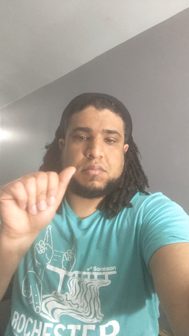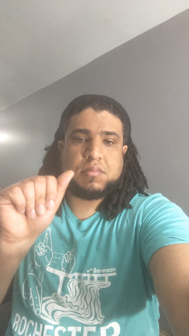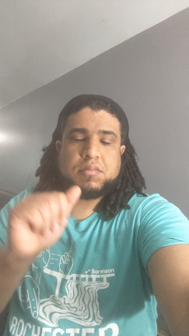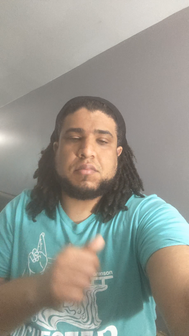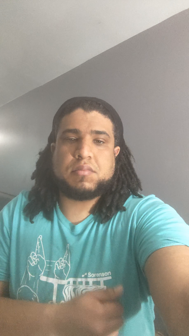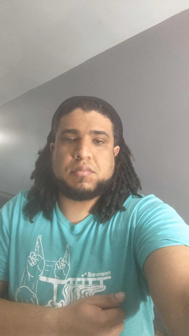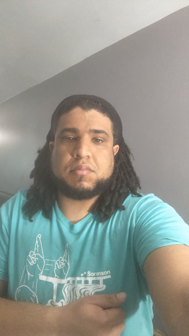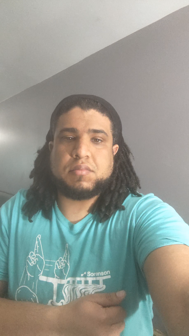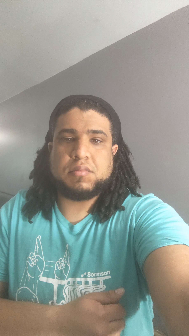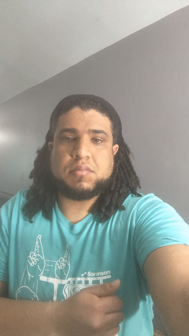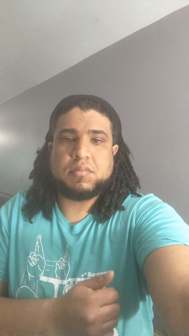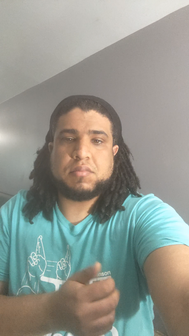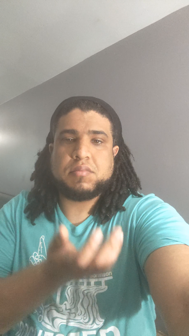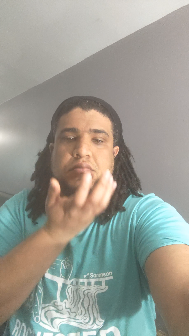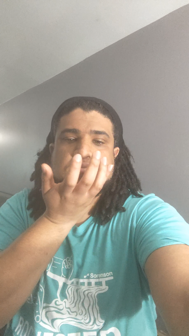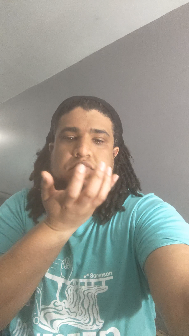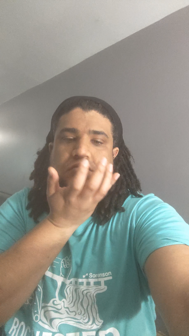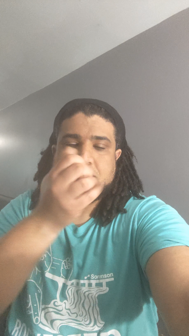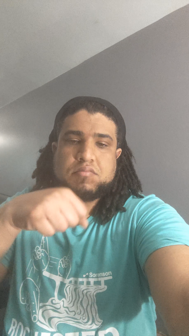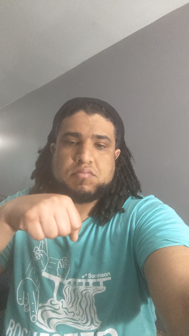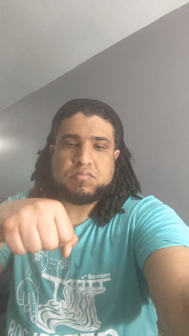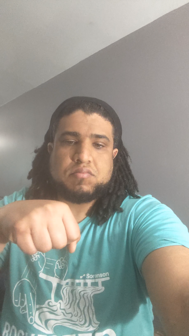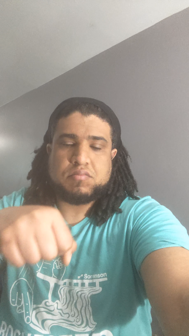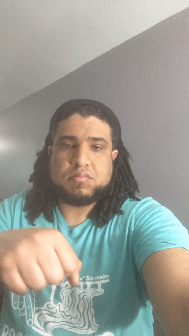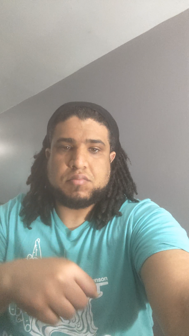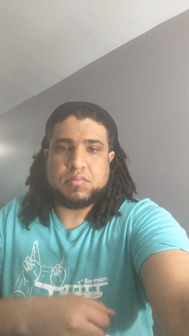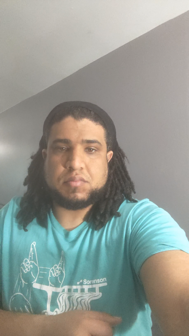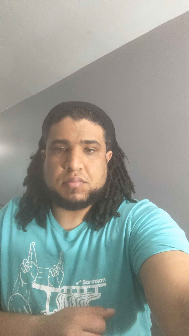lawn mower